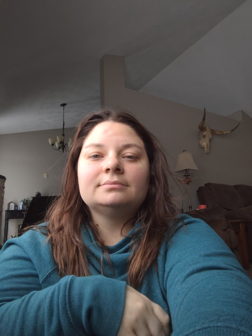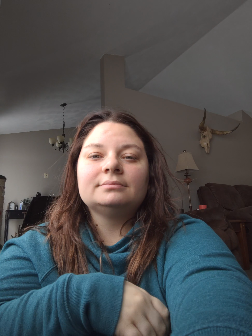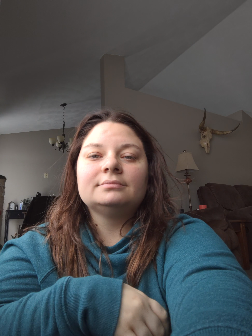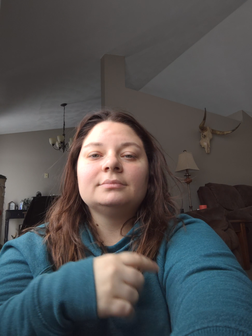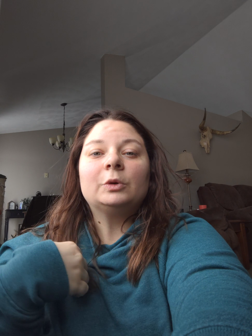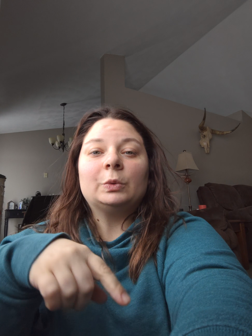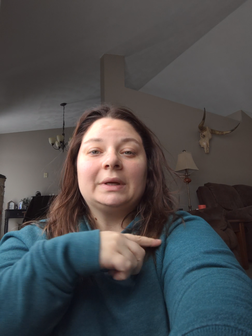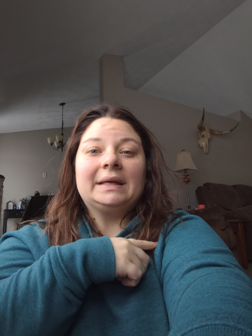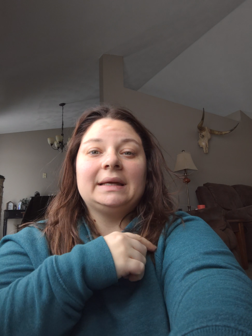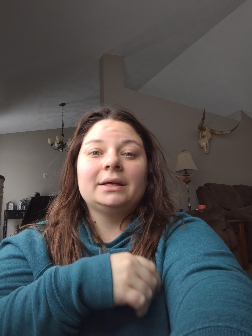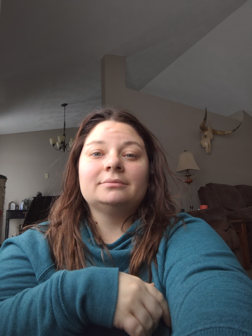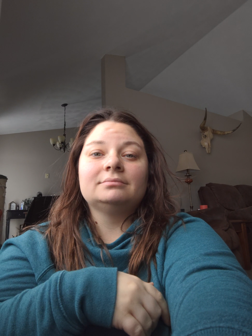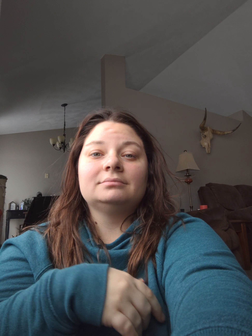we